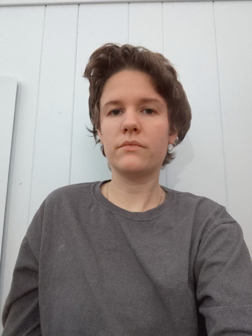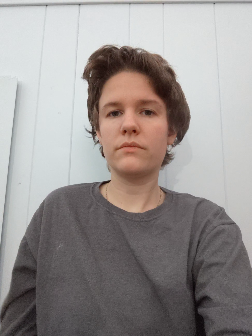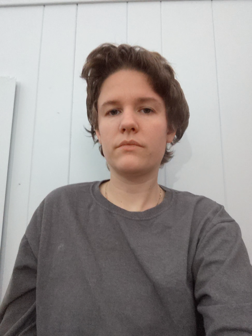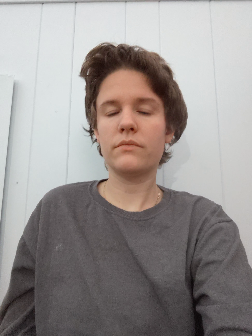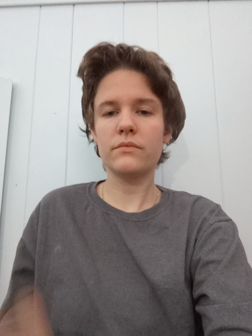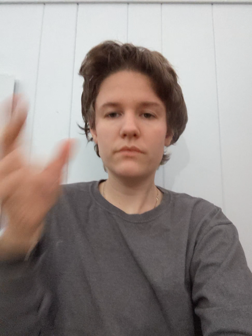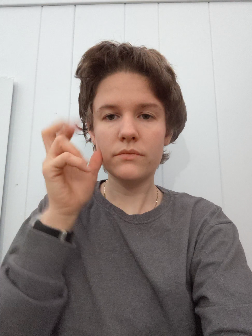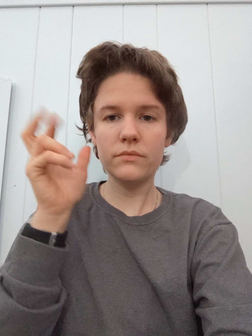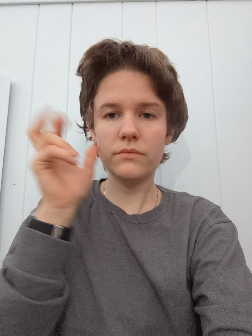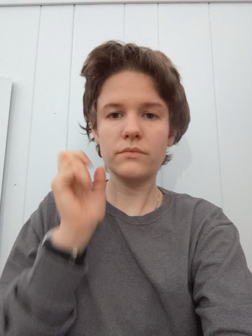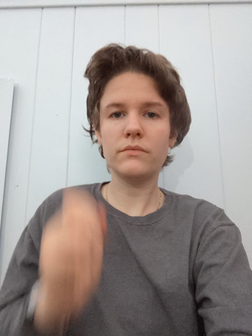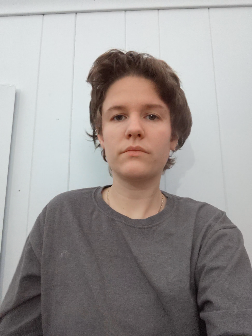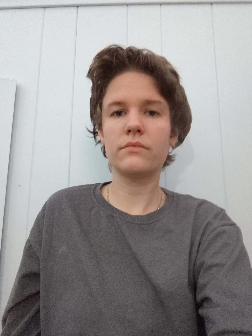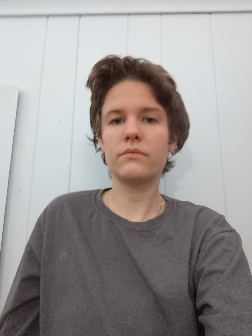hear